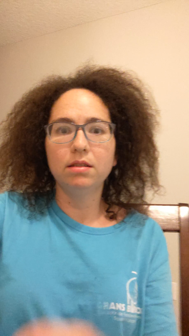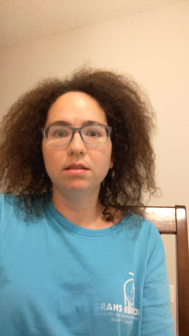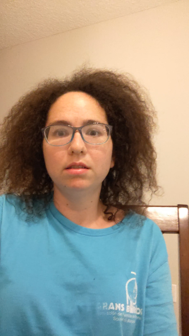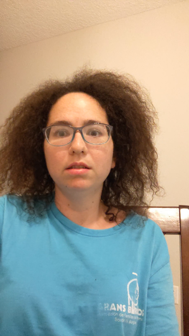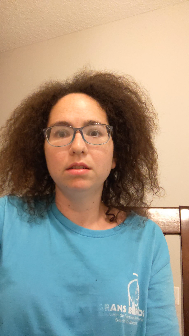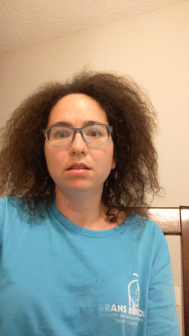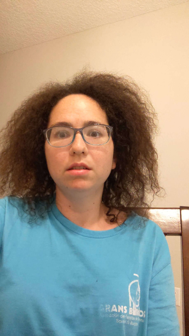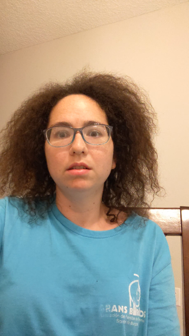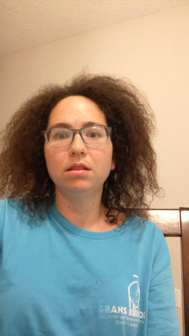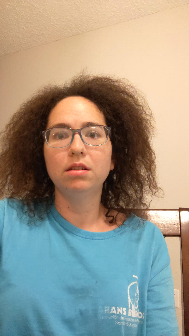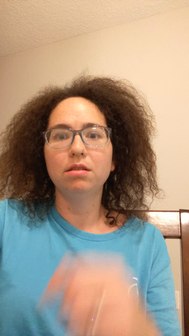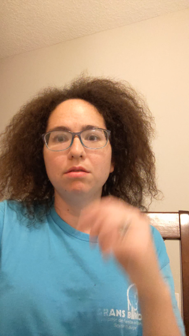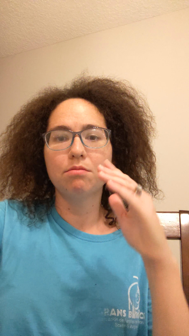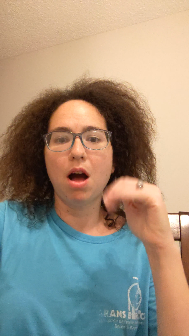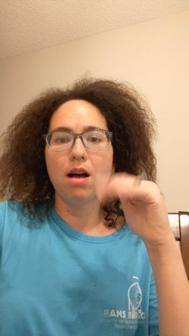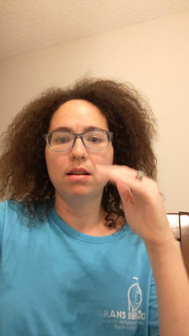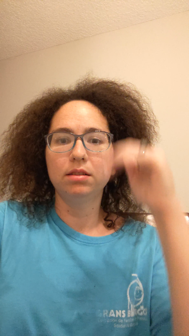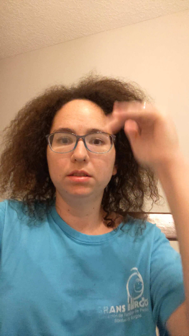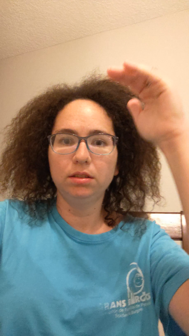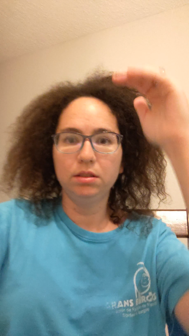build